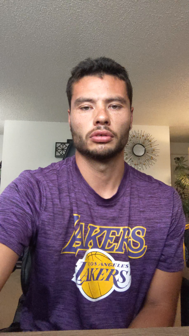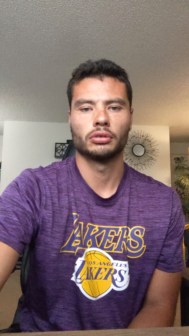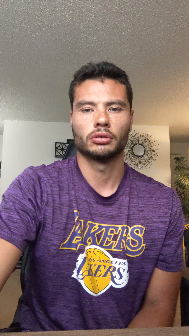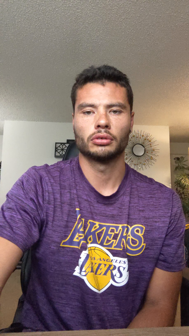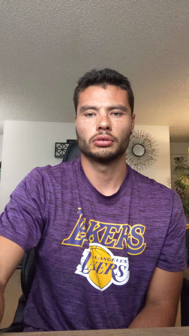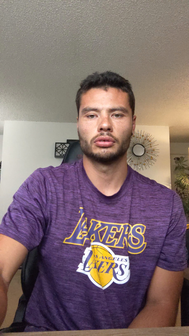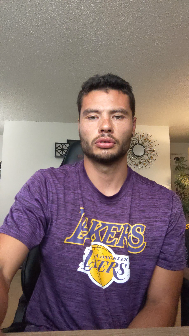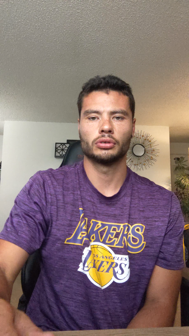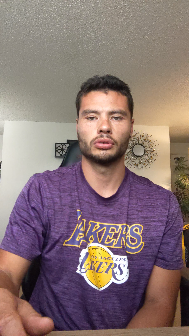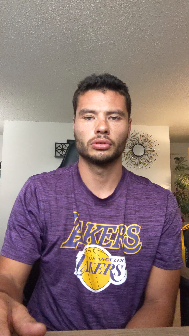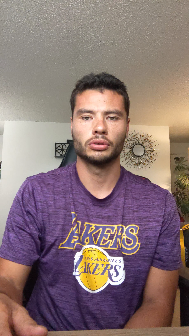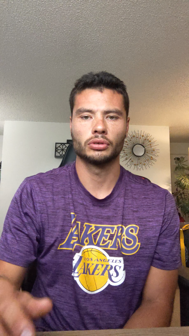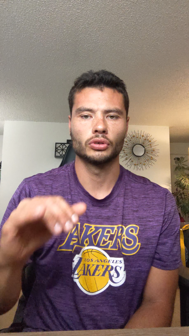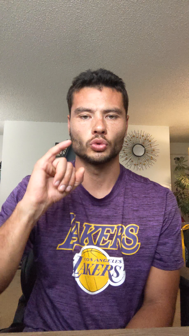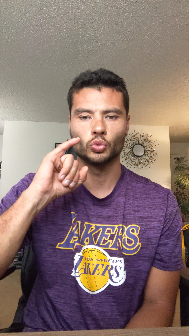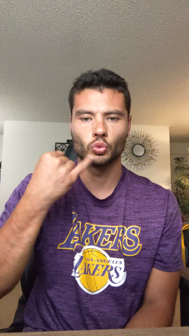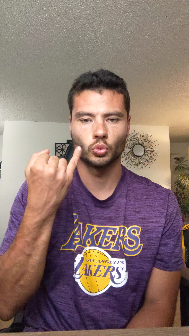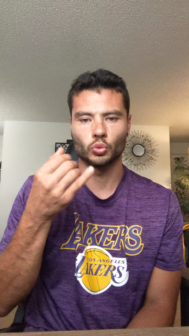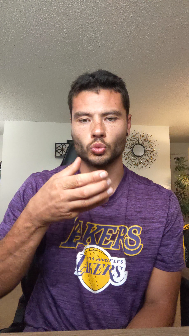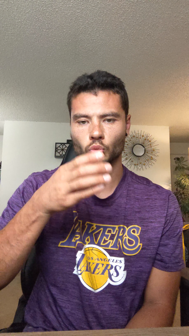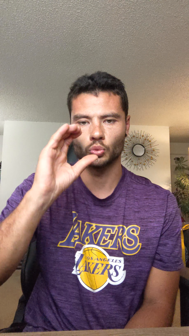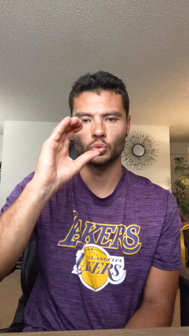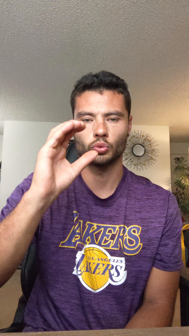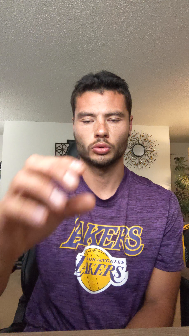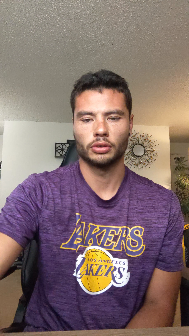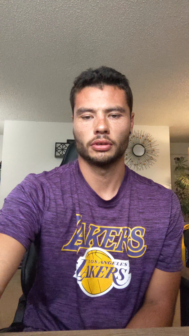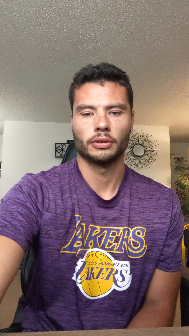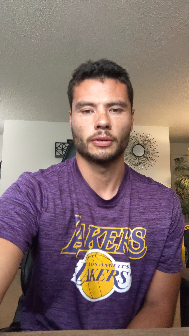juice